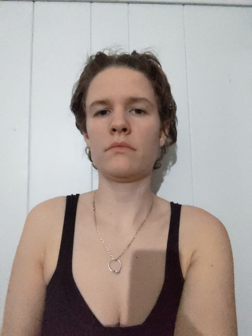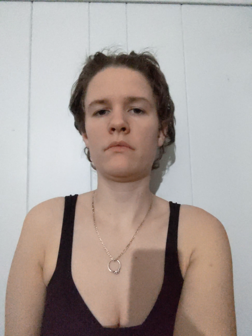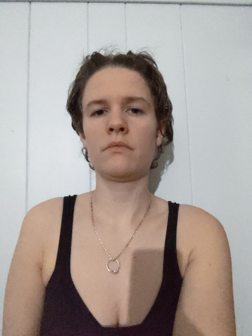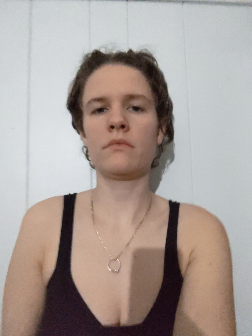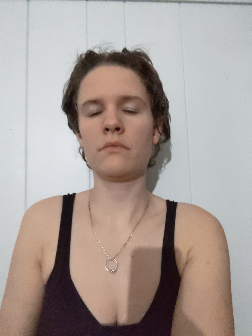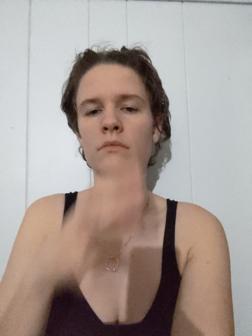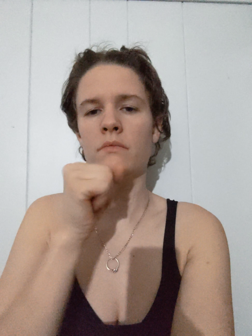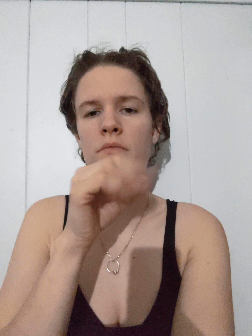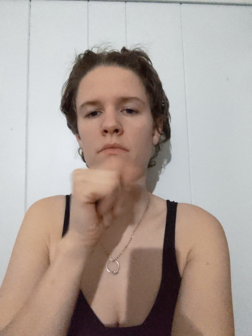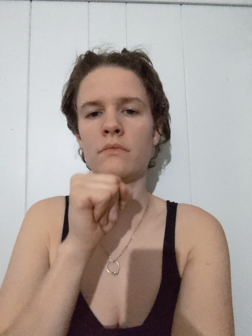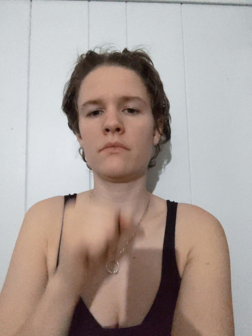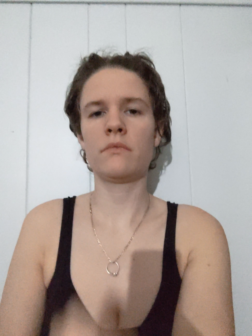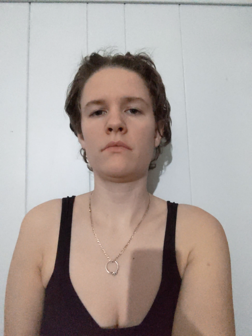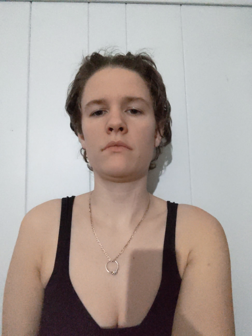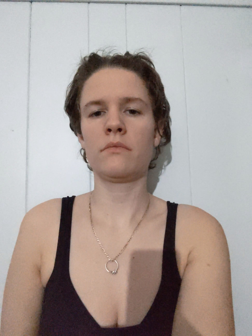orange